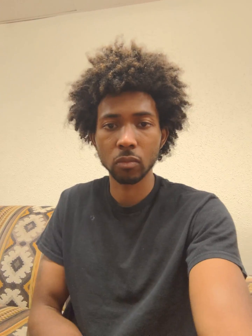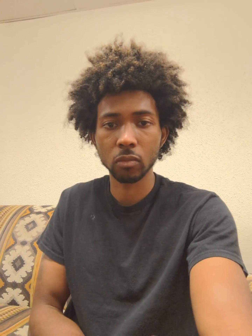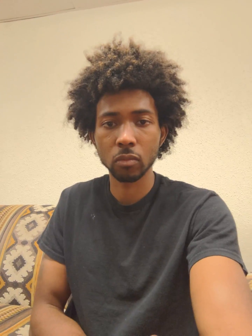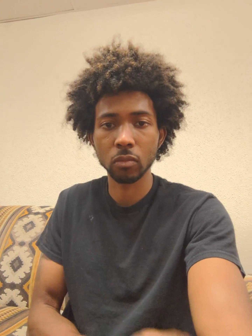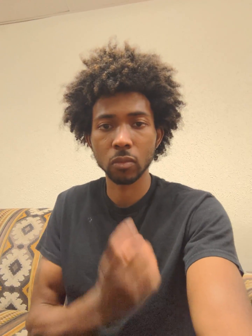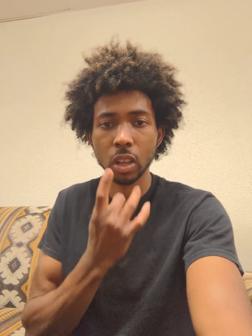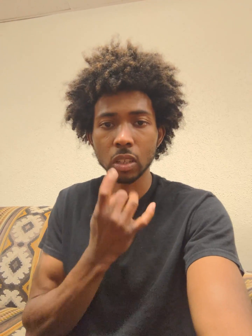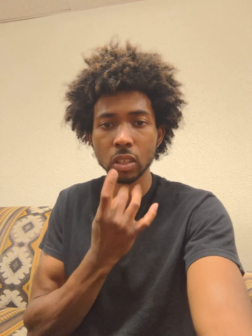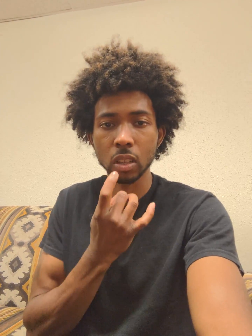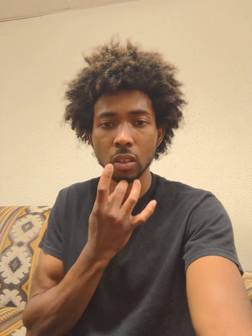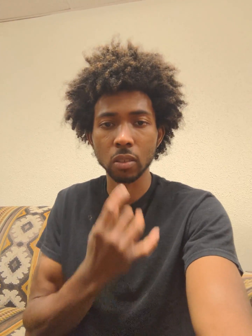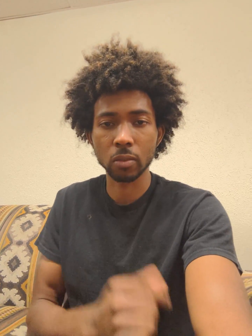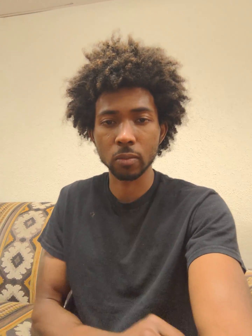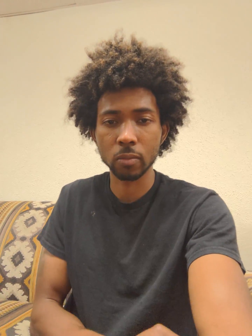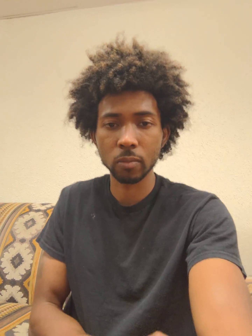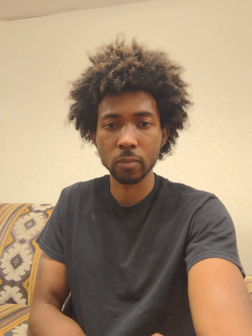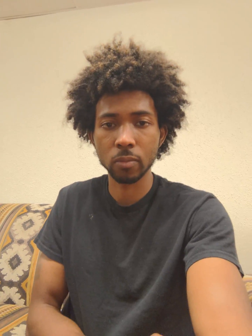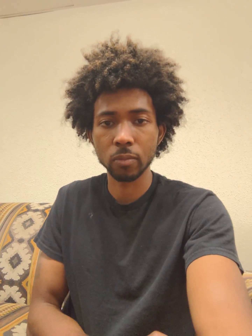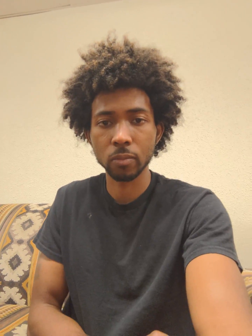light bulb